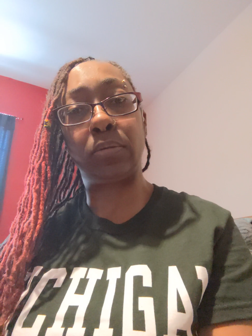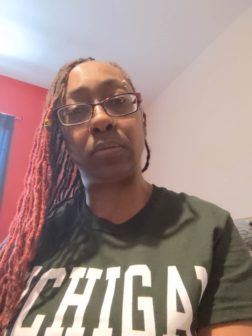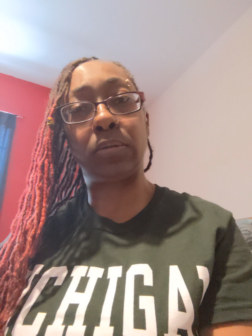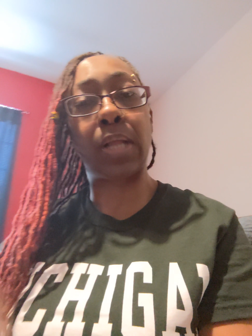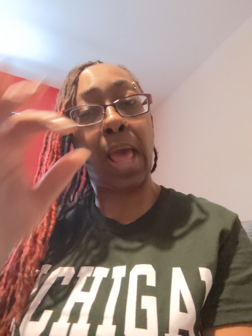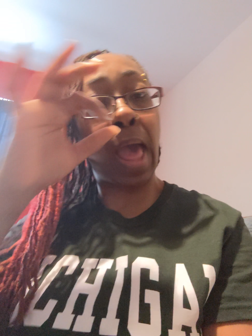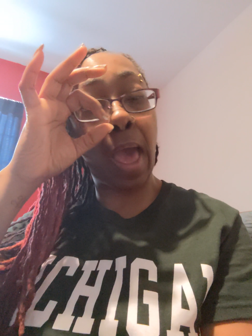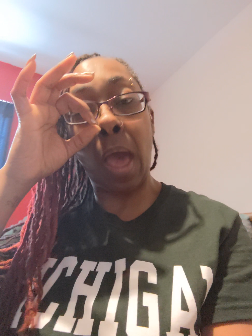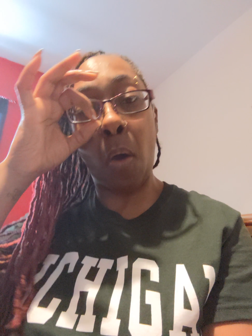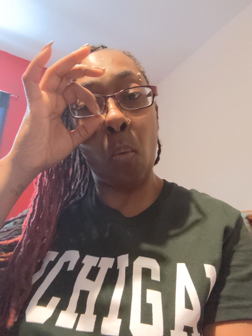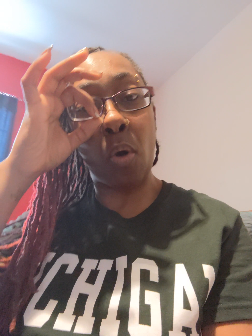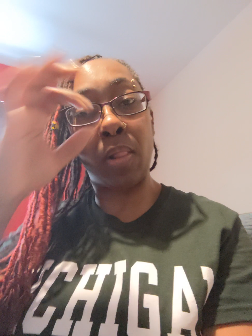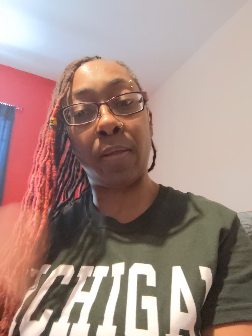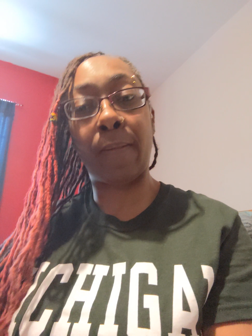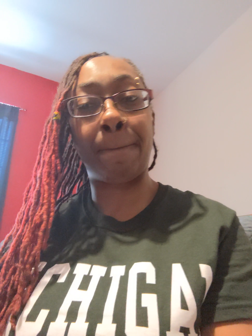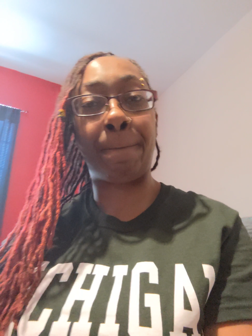owl